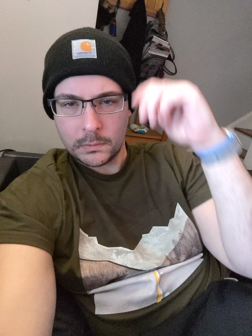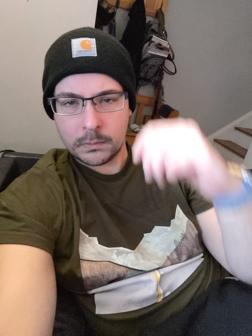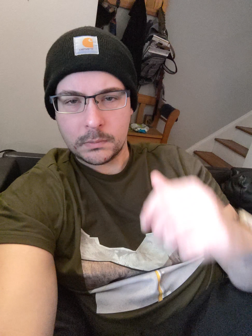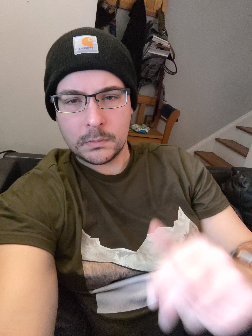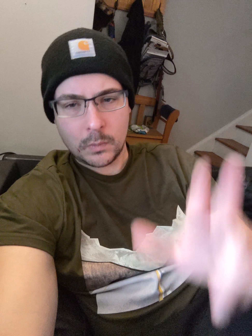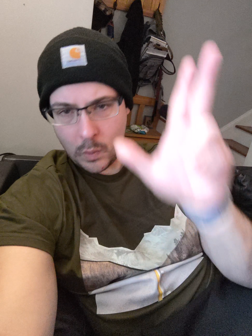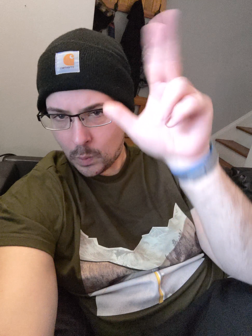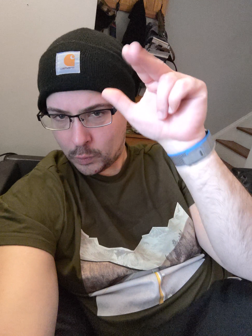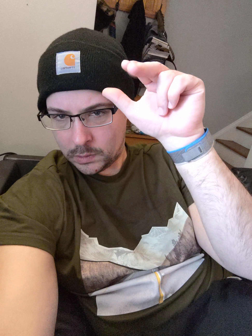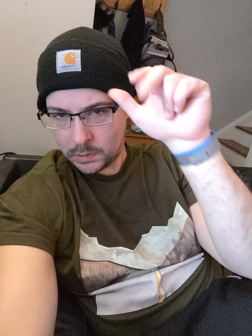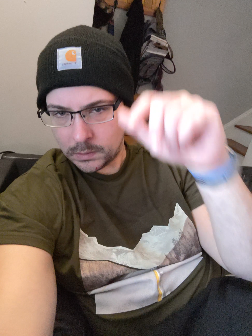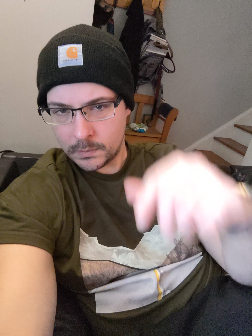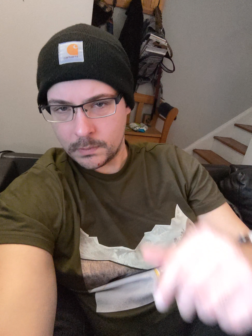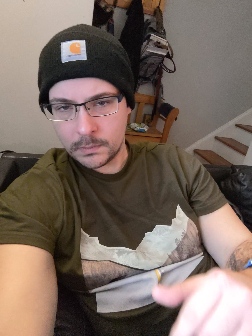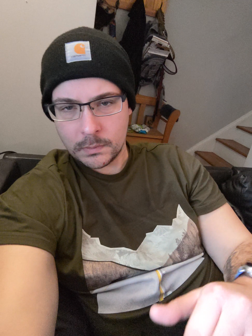horse